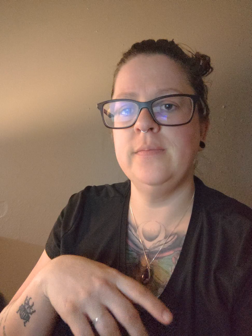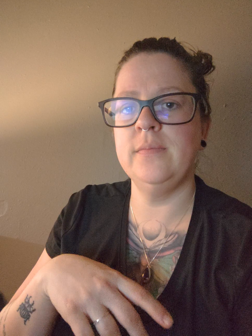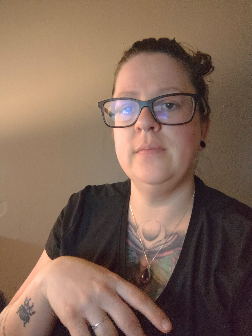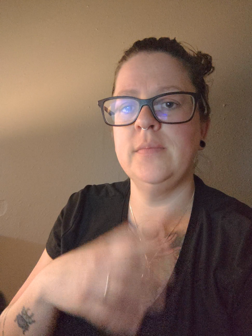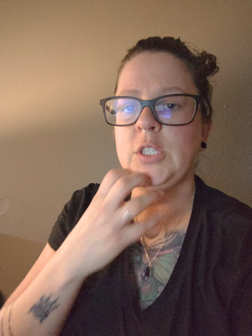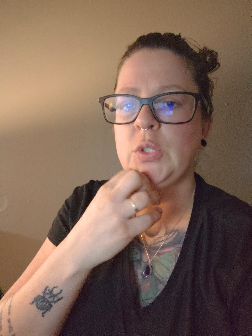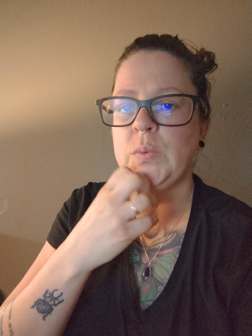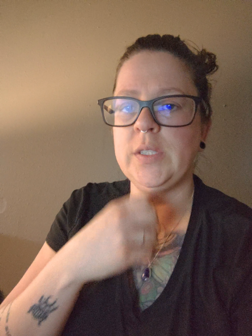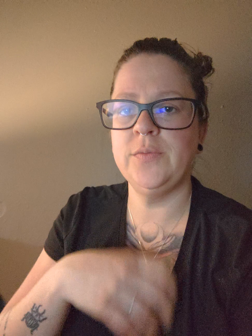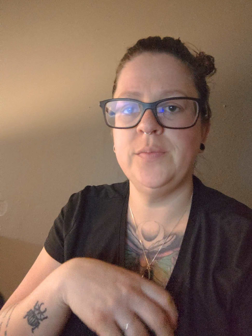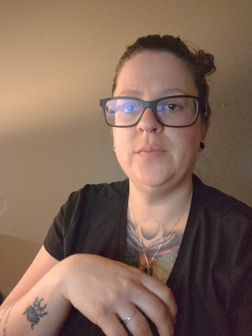underwear